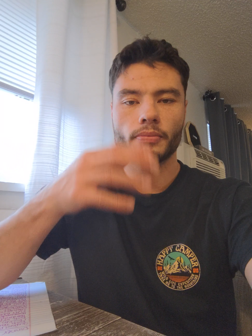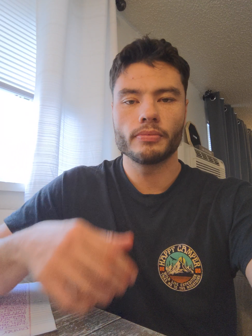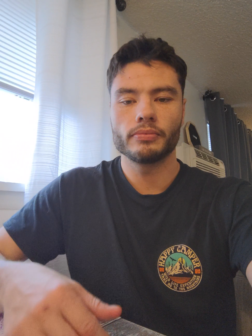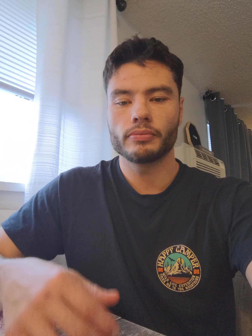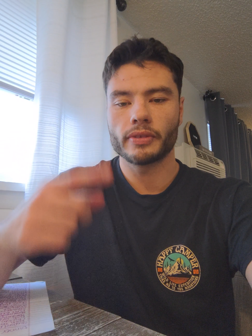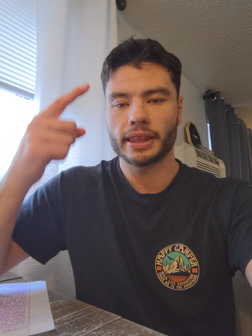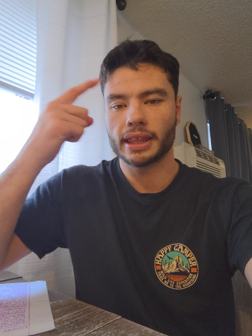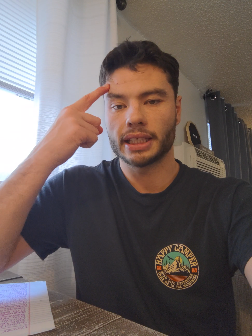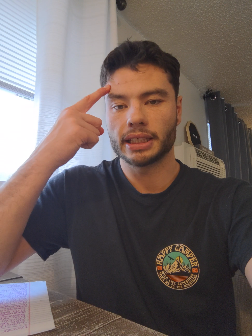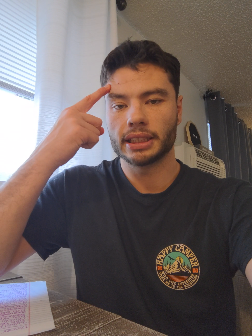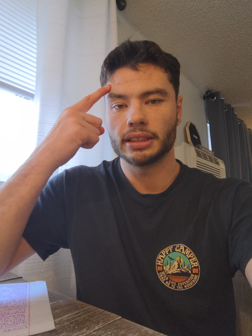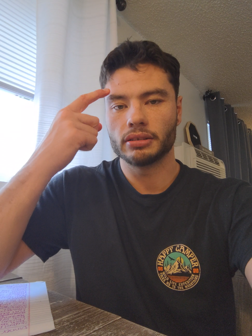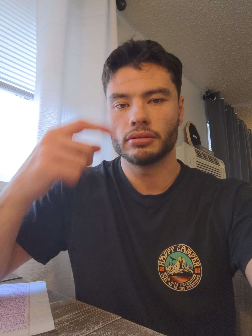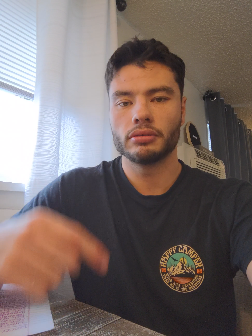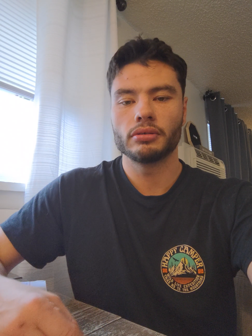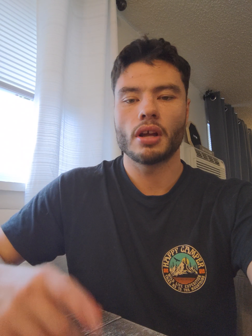think